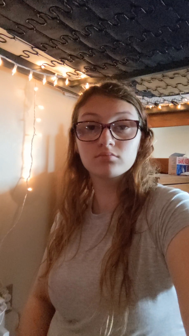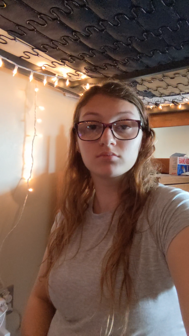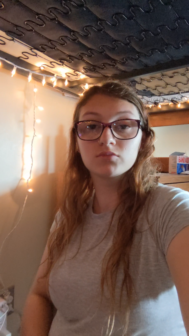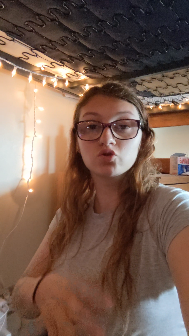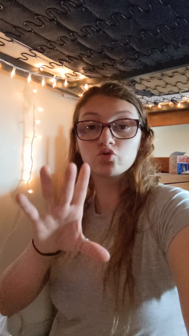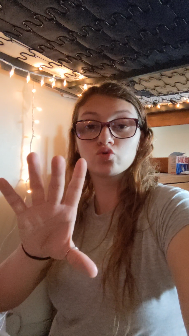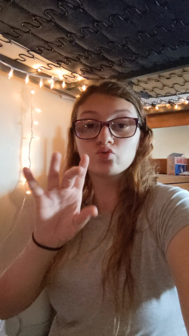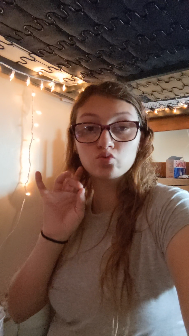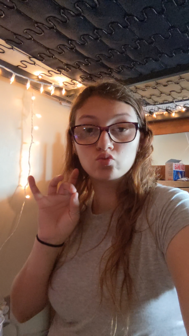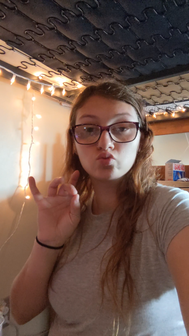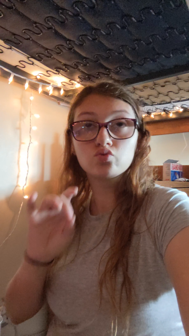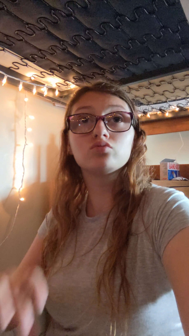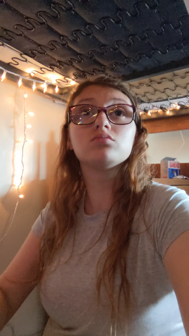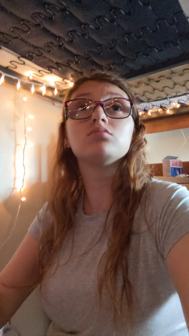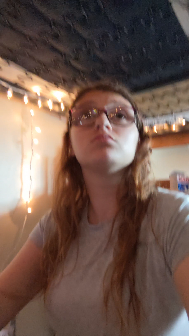choose